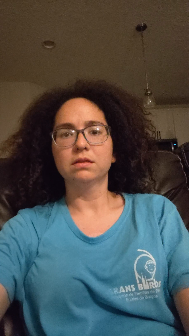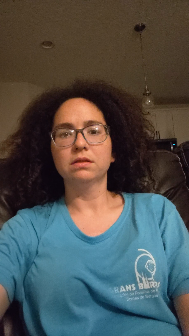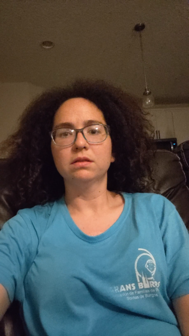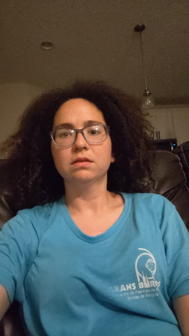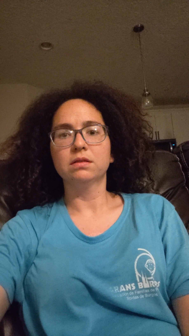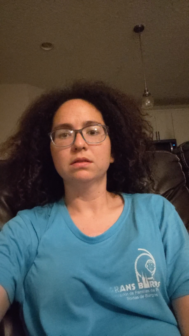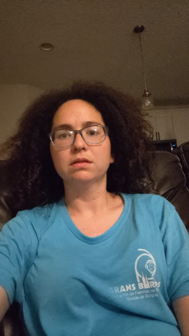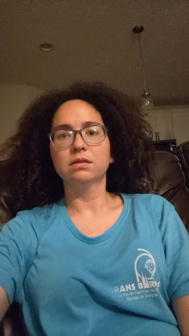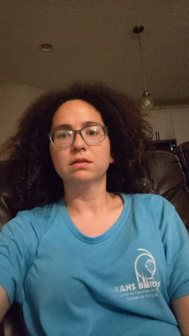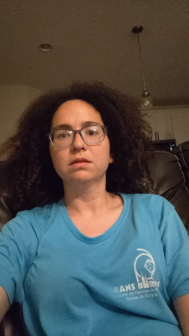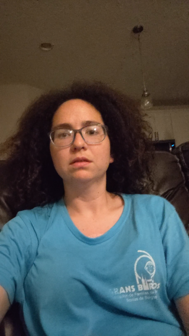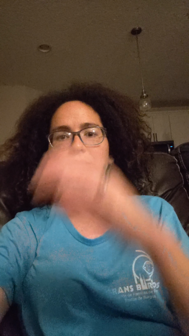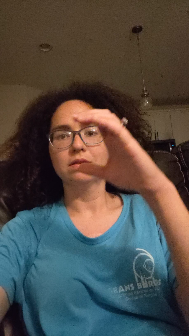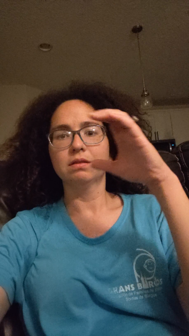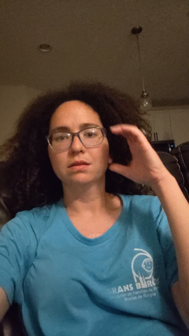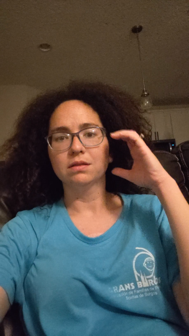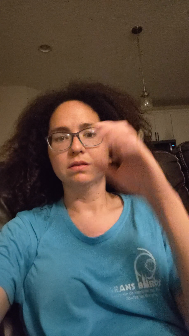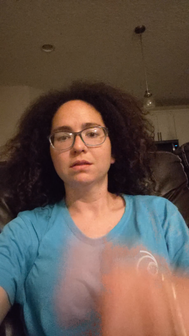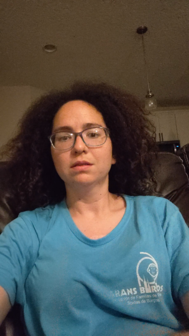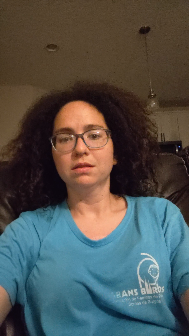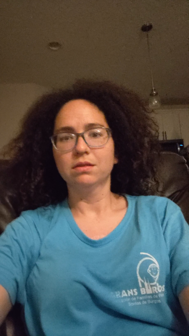bus